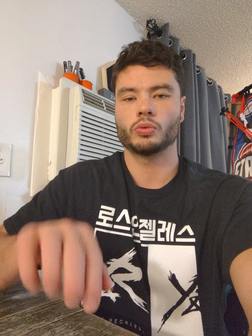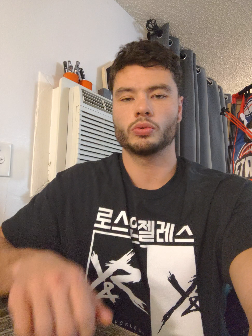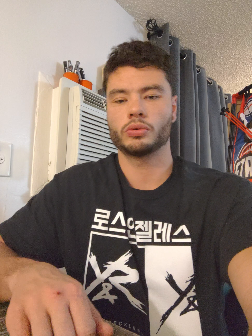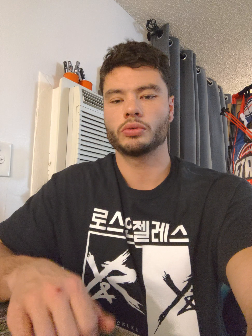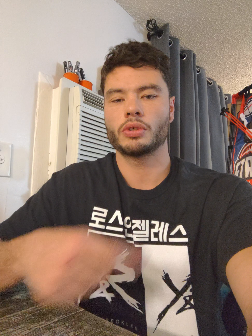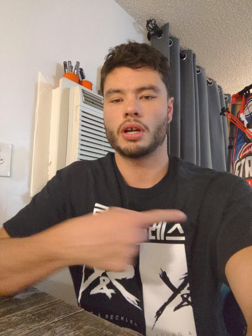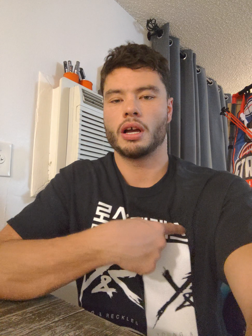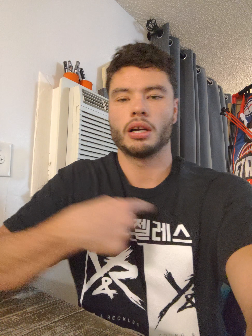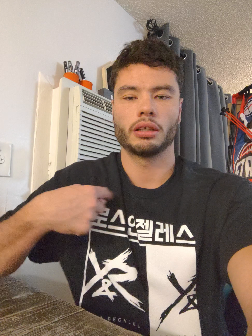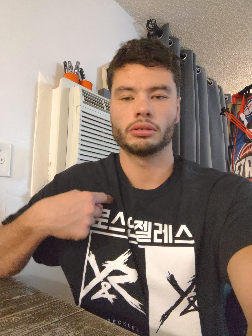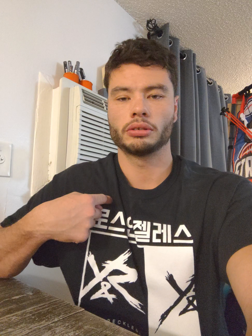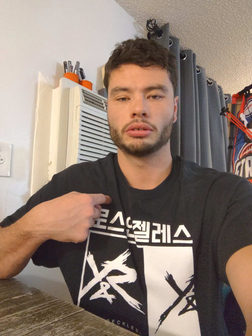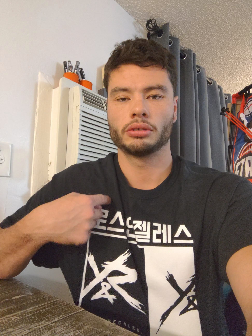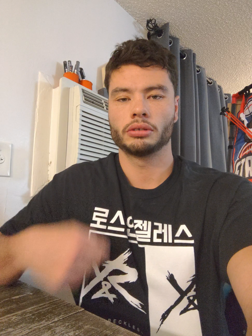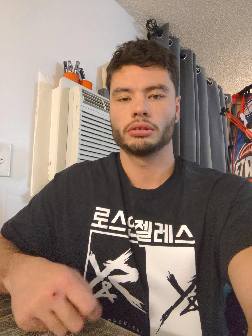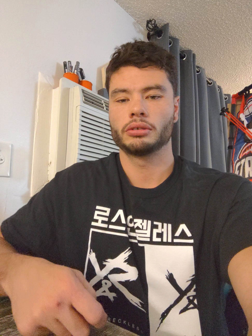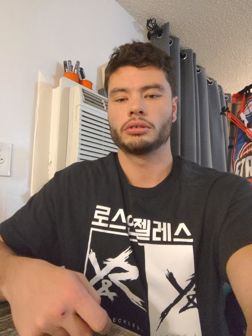we